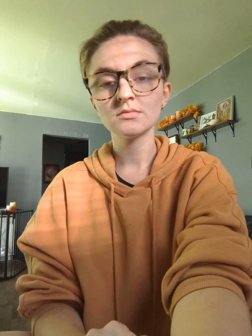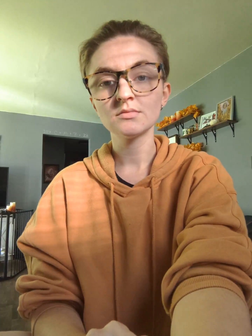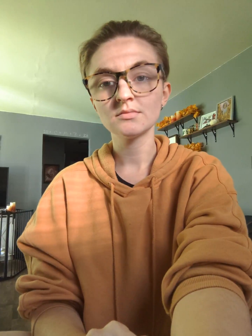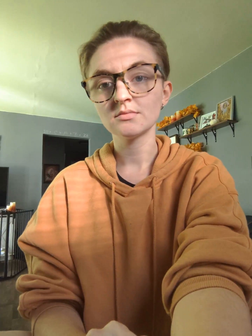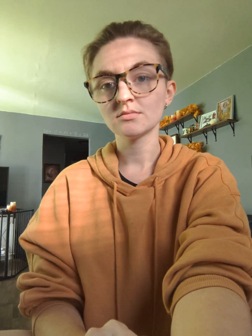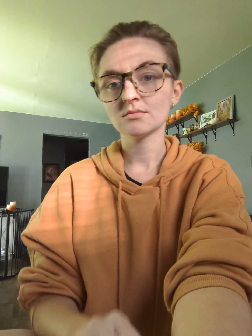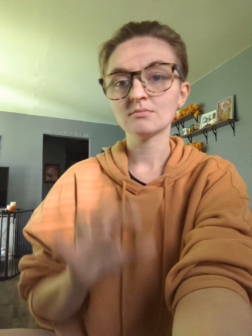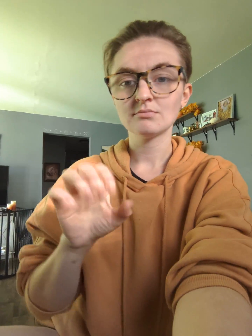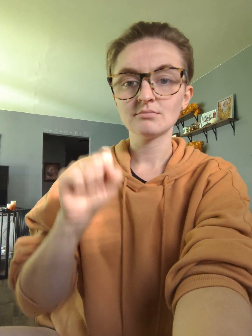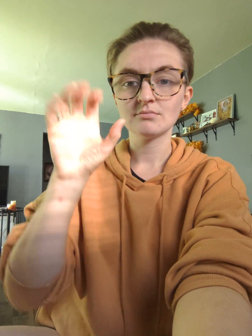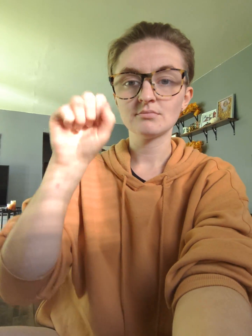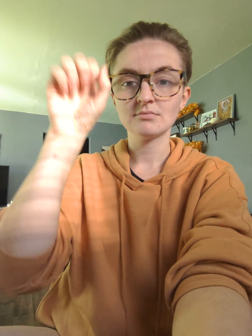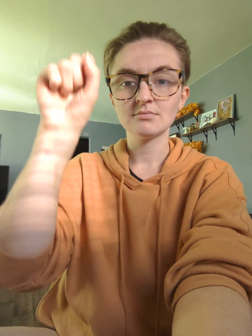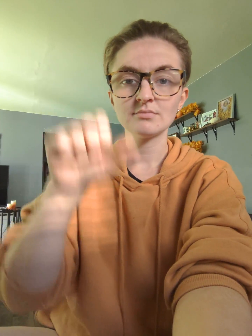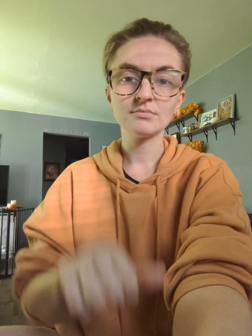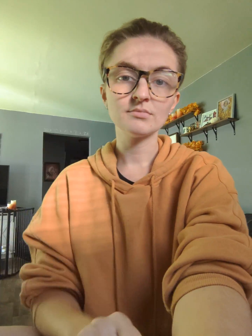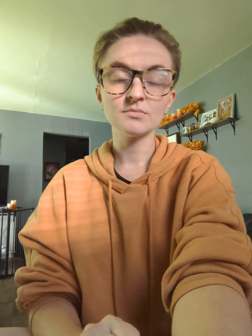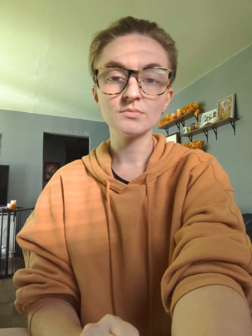ladder